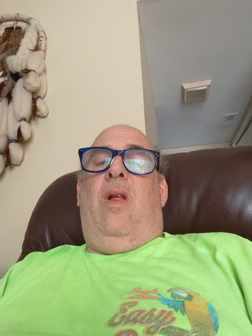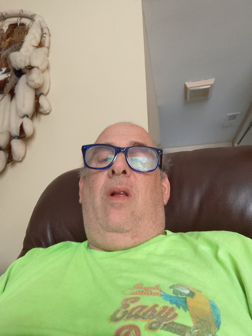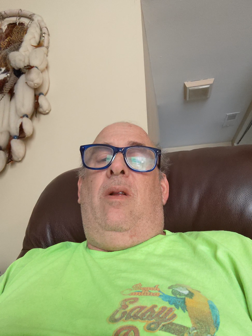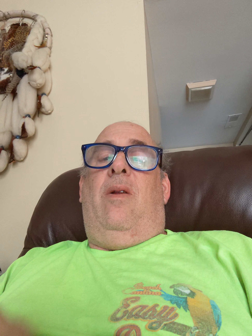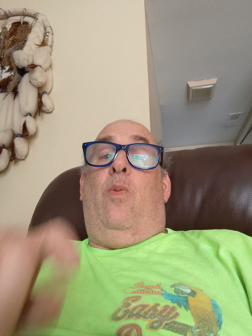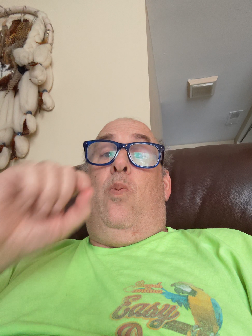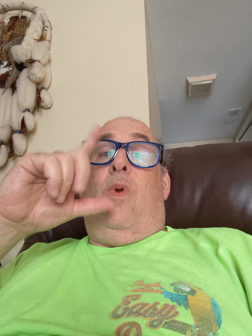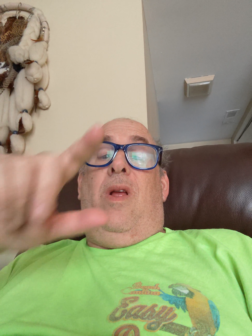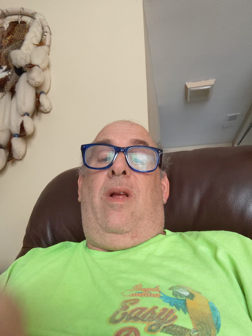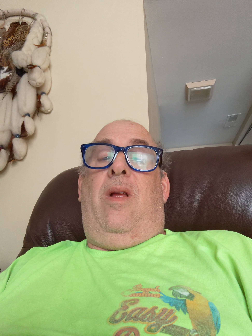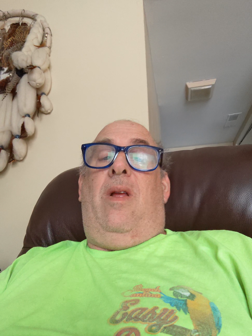wake